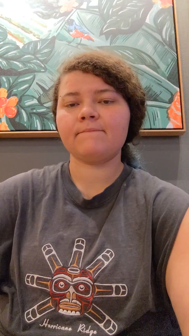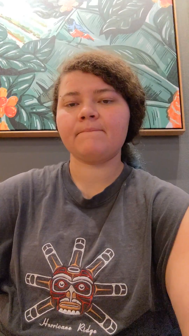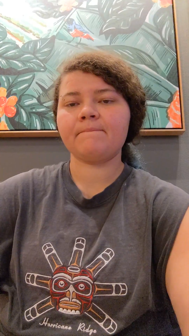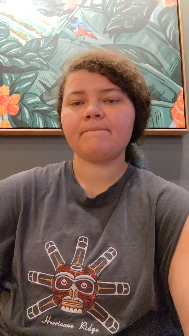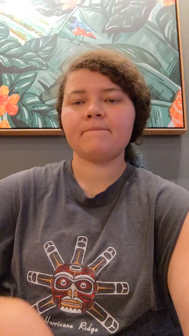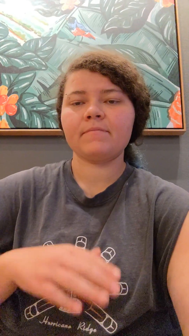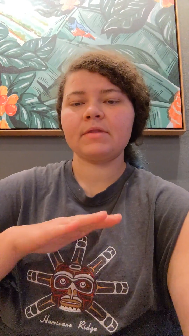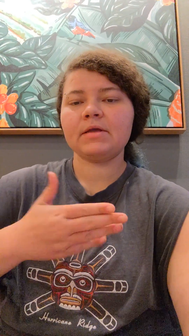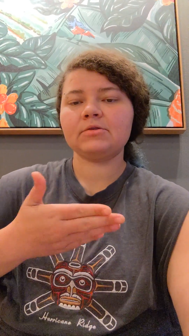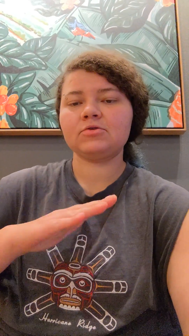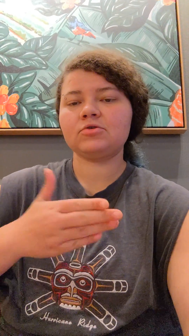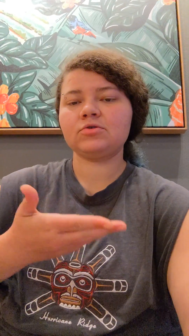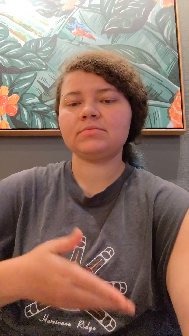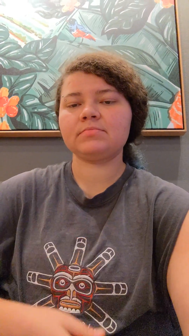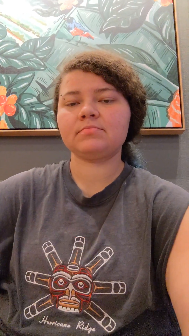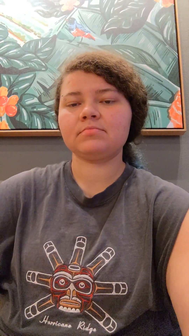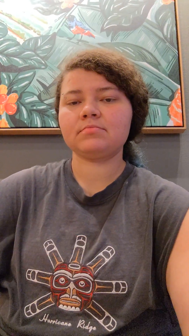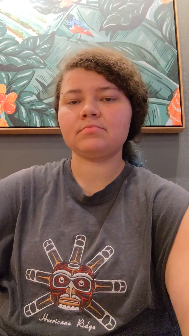kitchen